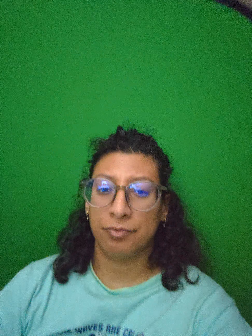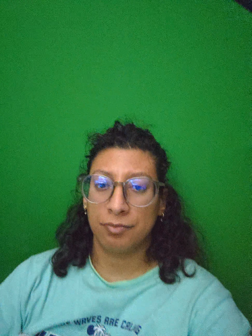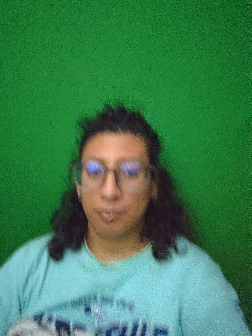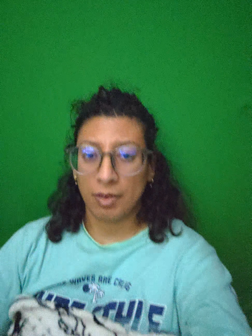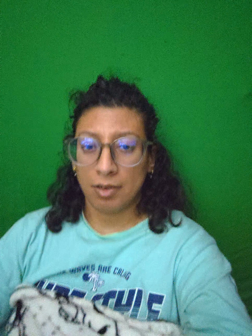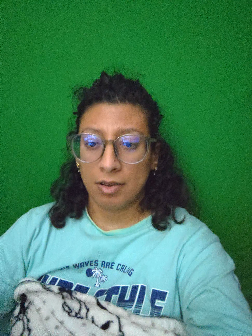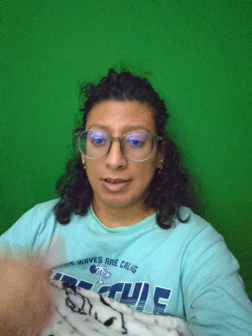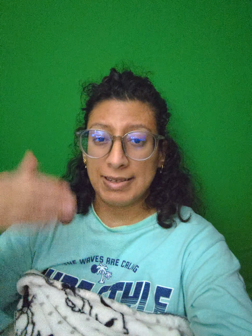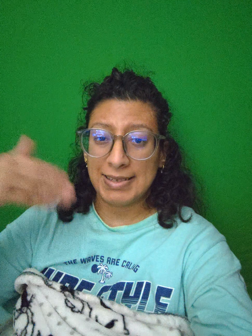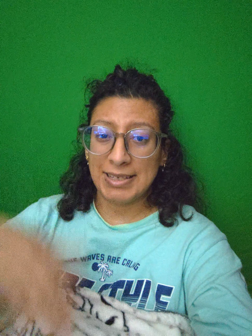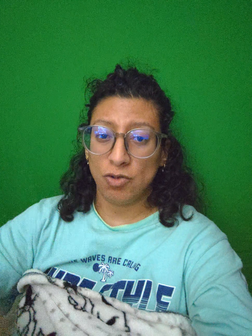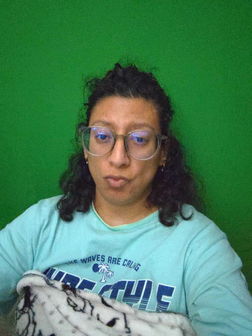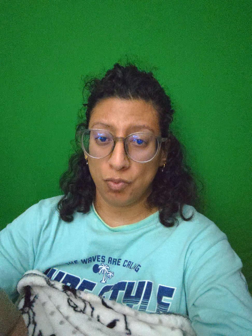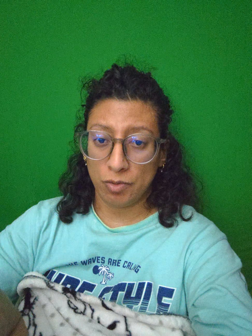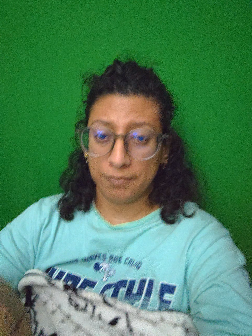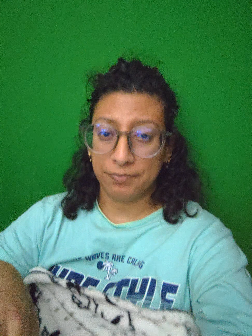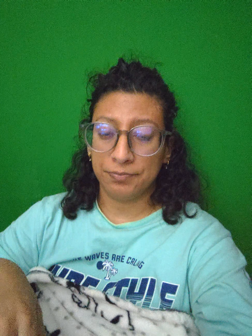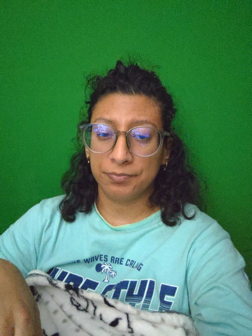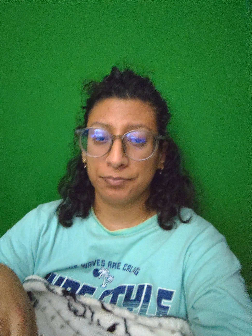into